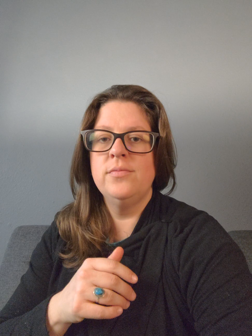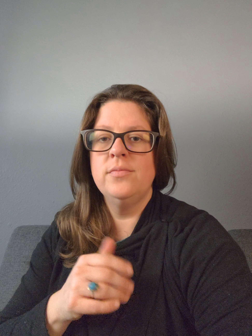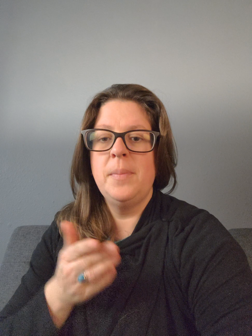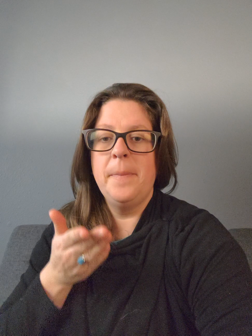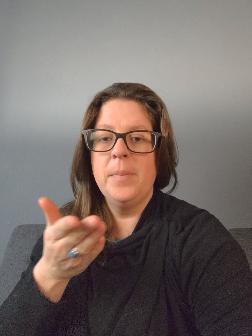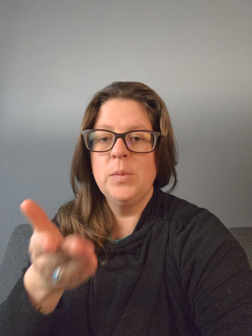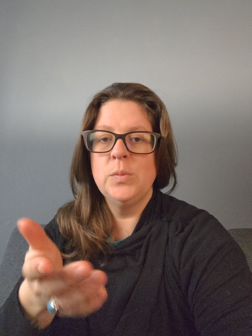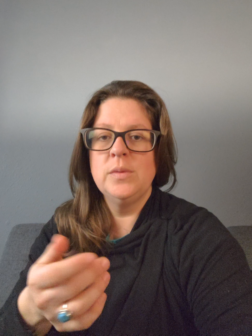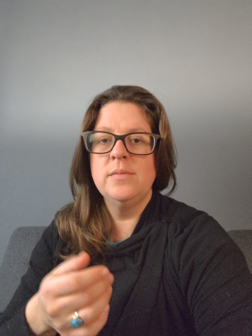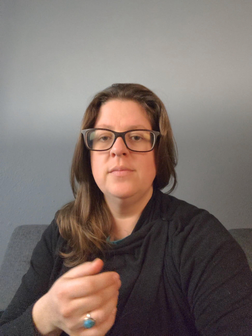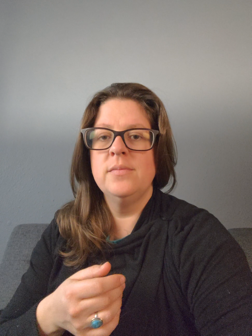boat